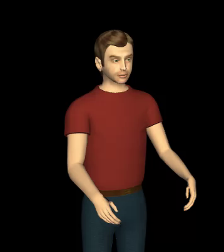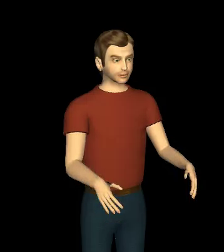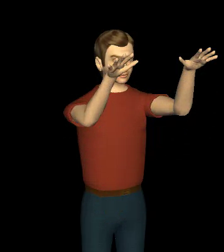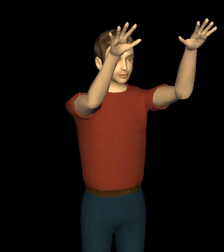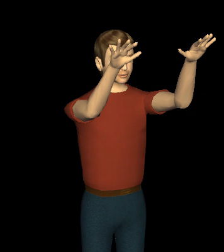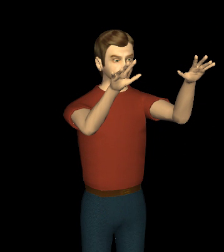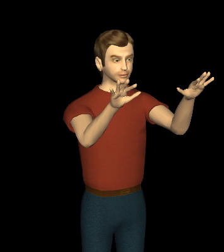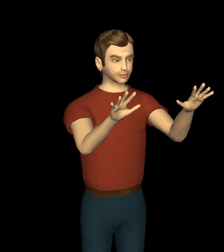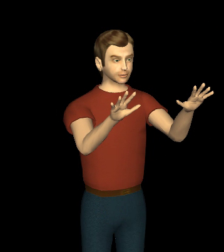ثلج